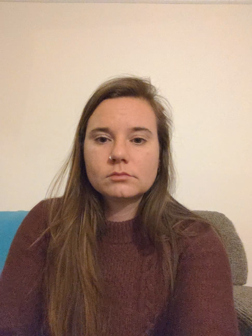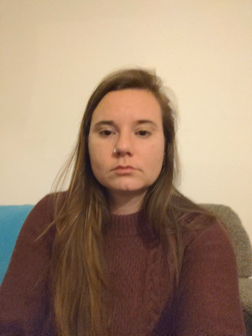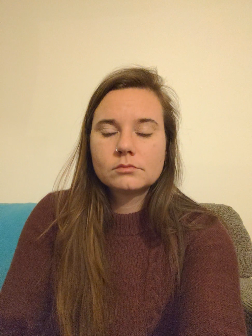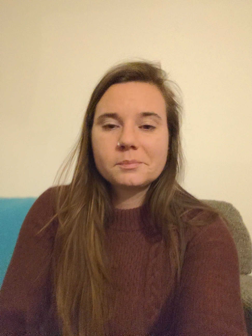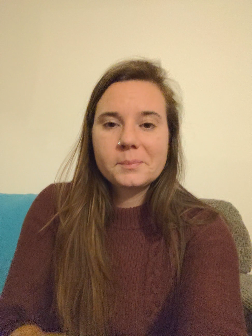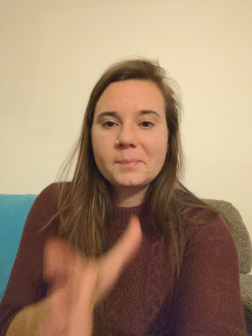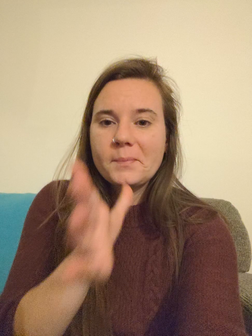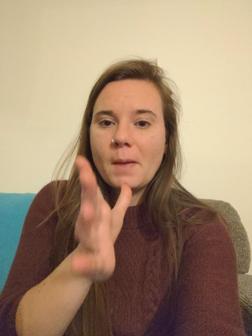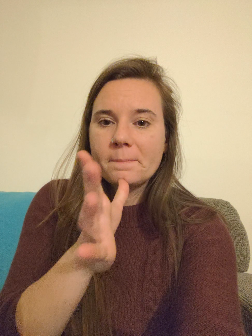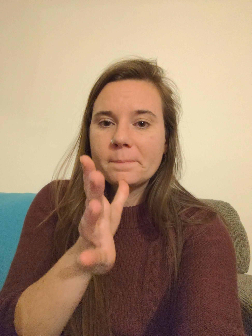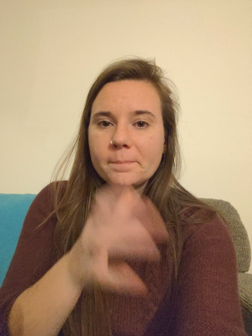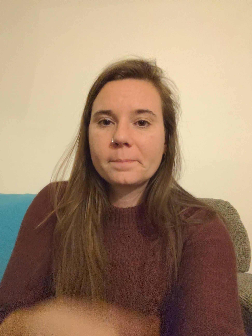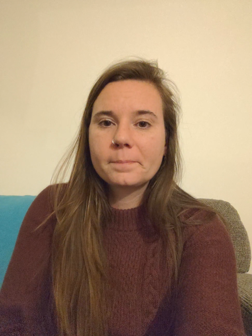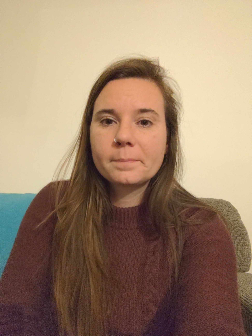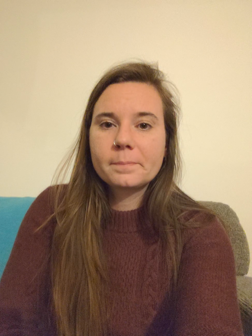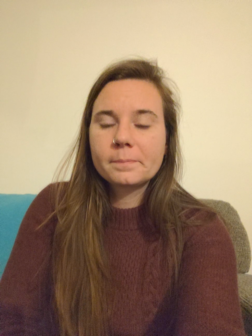mom